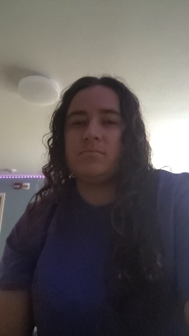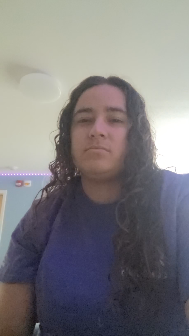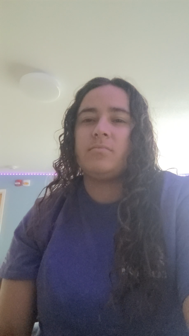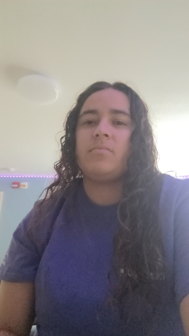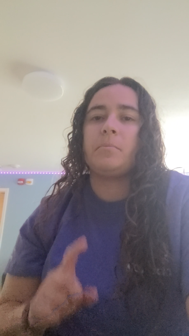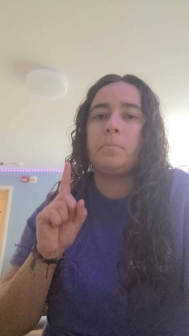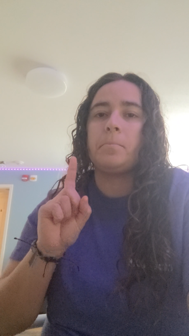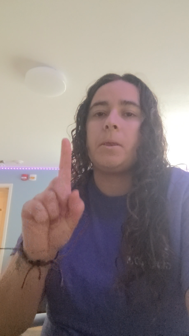bump